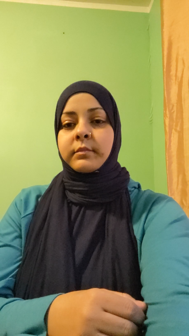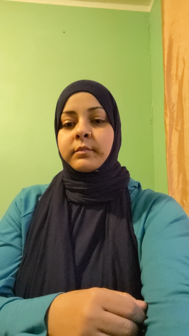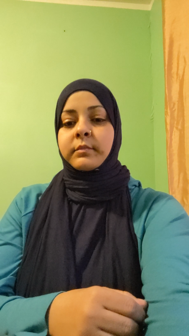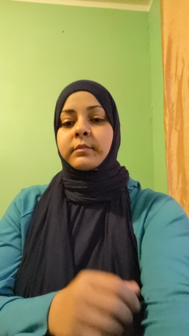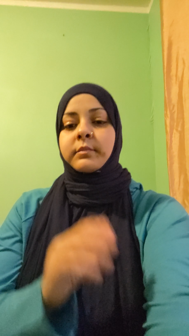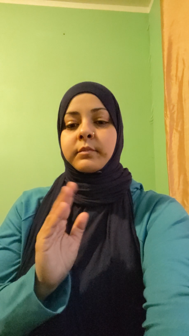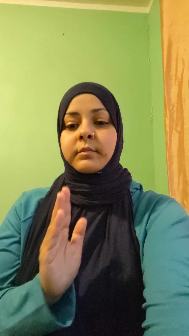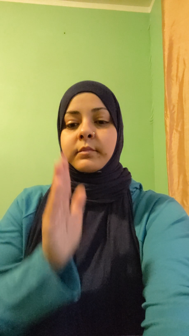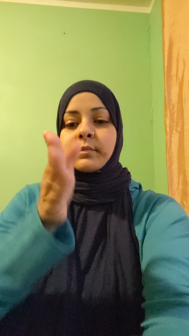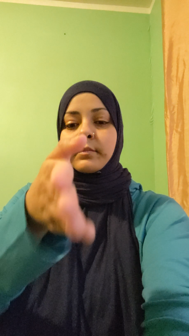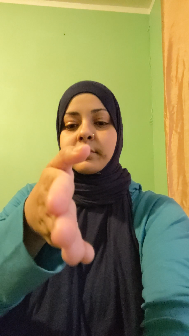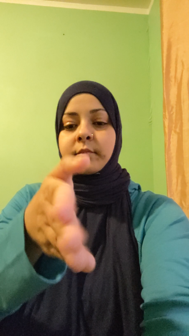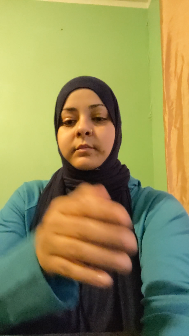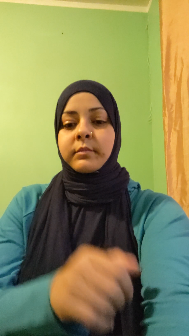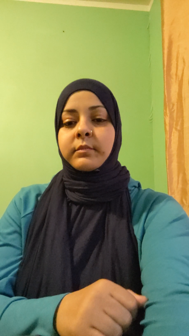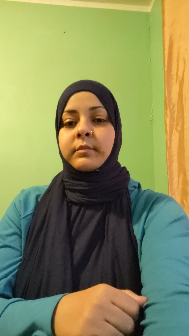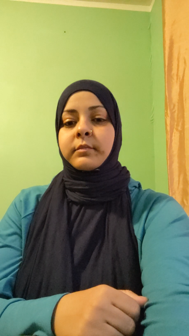over